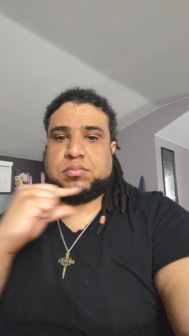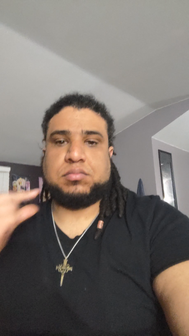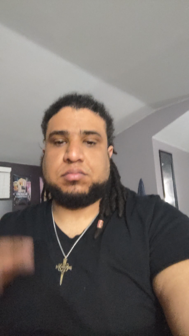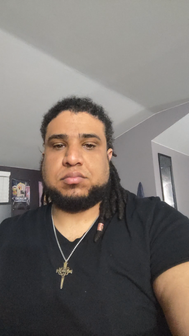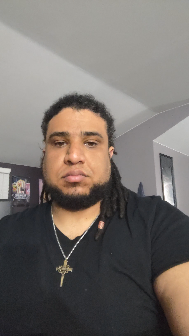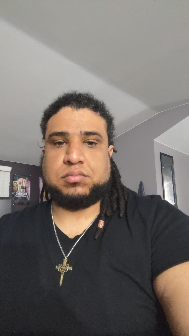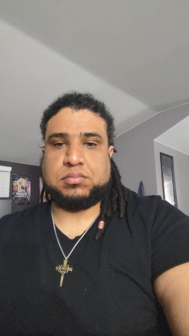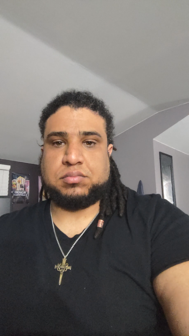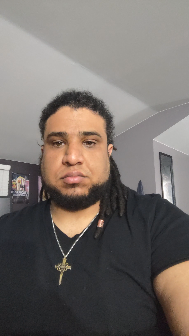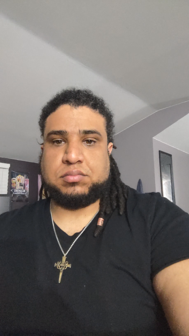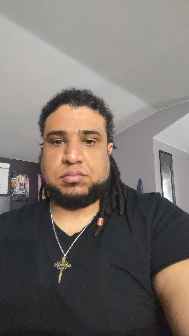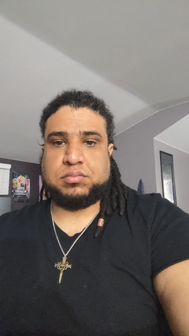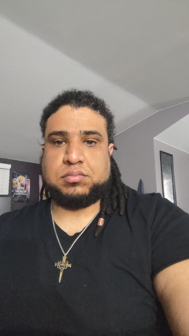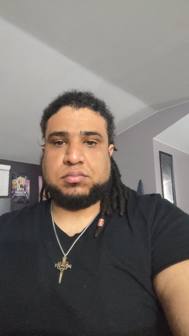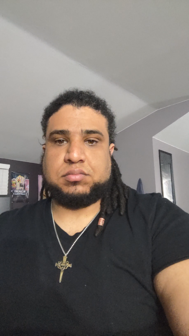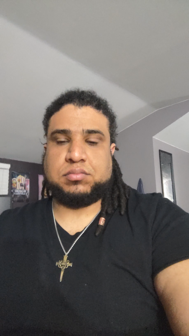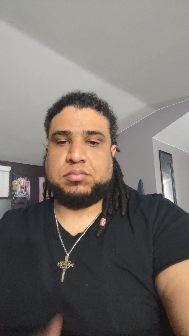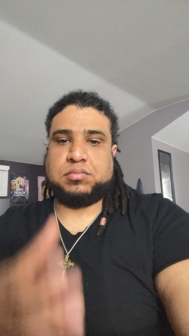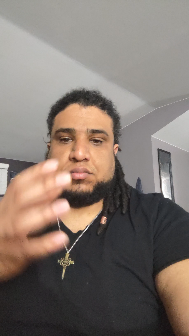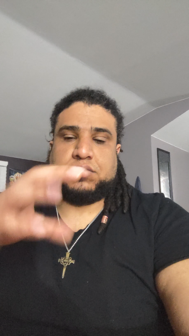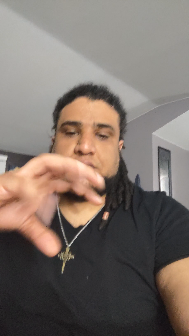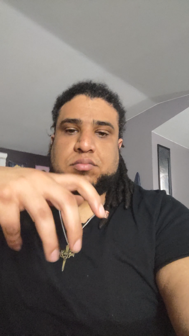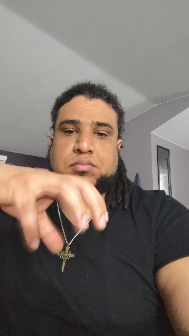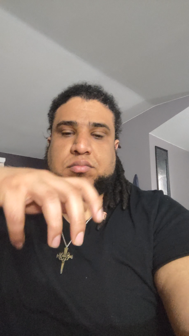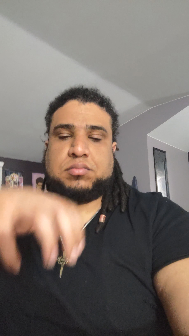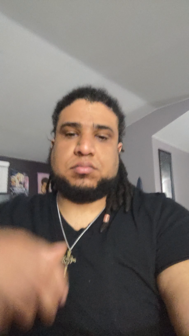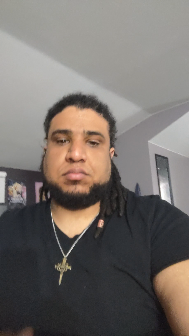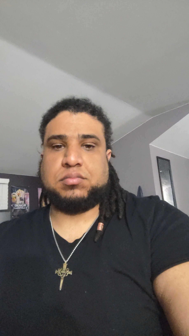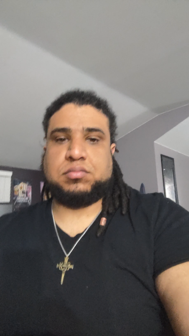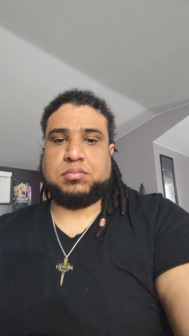jar